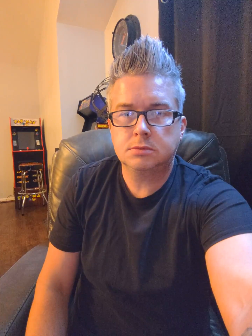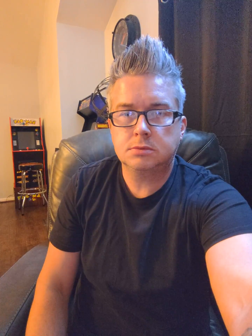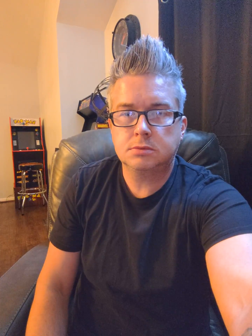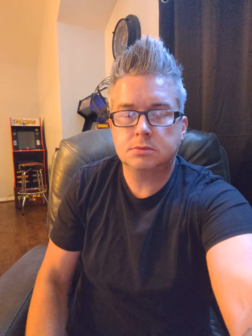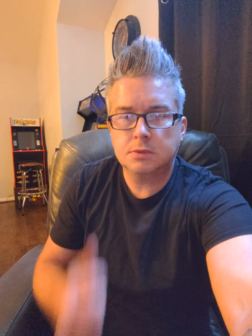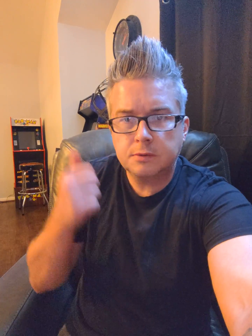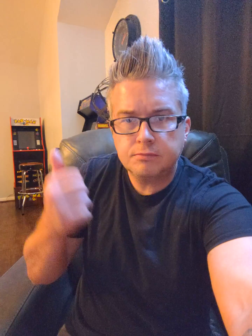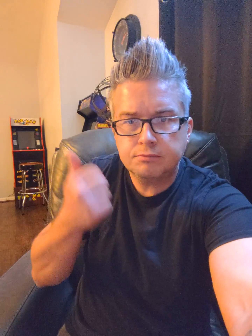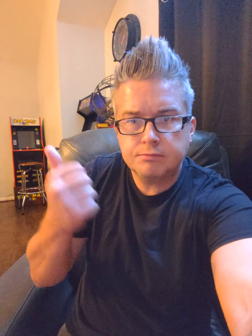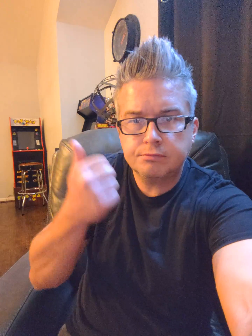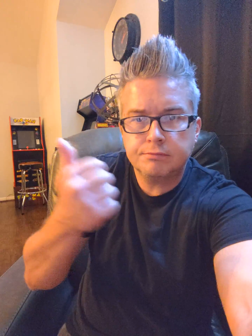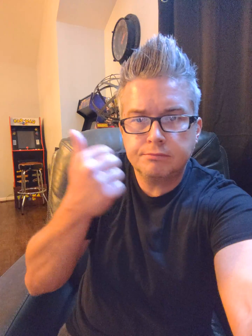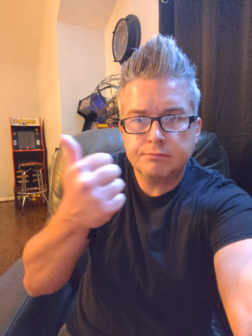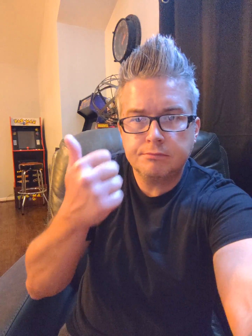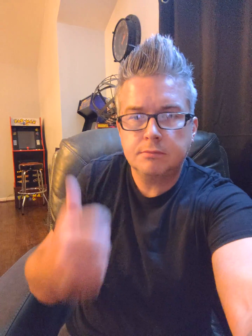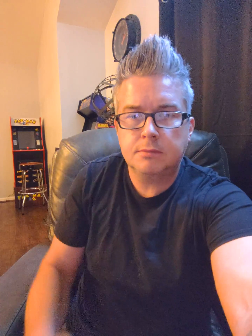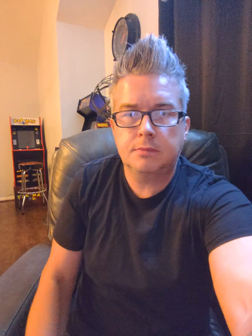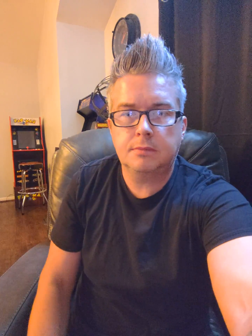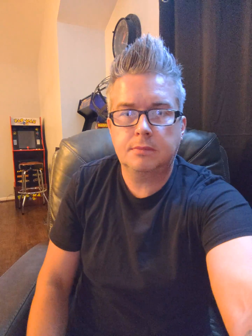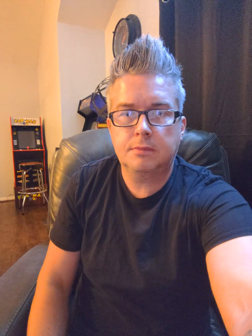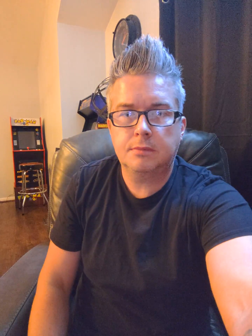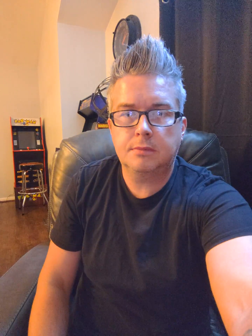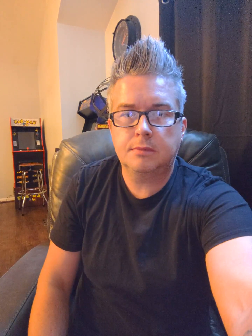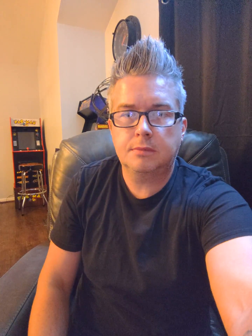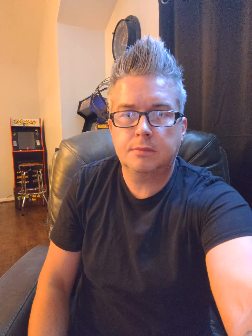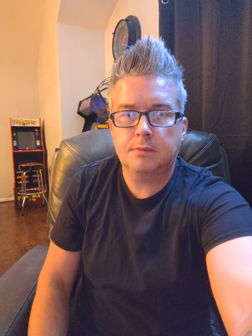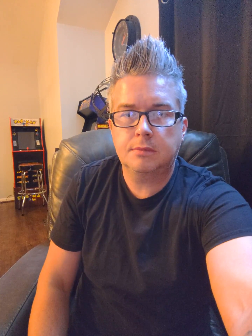chase